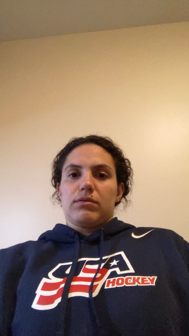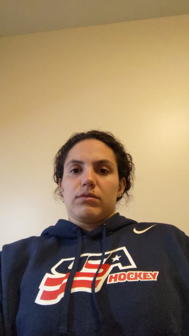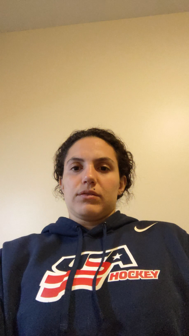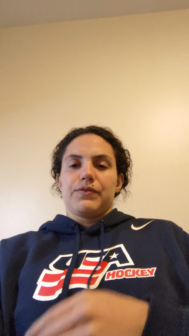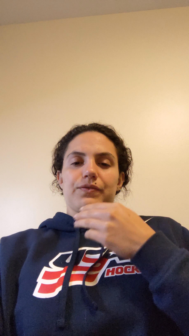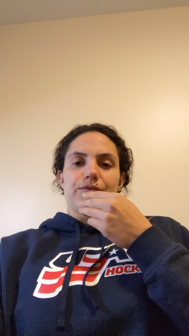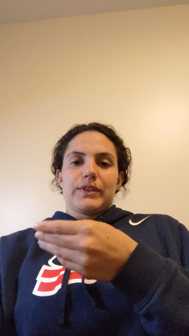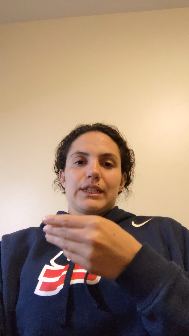feed